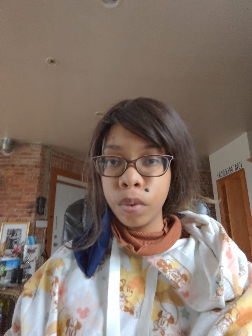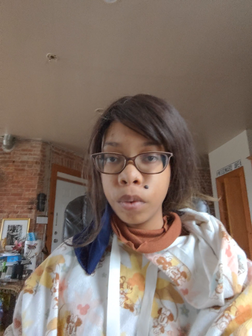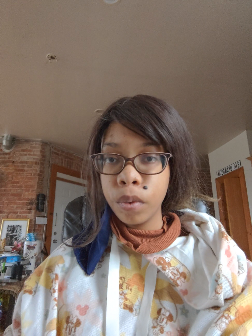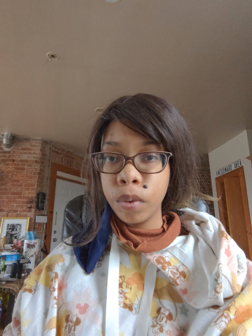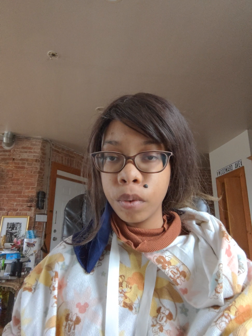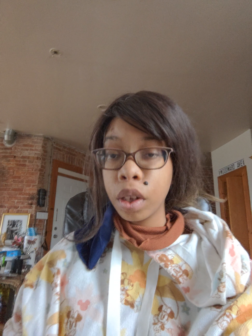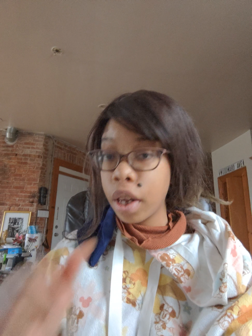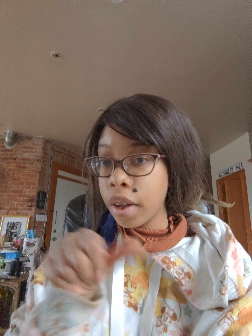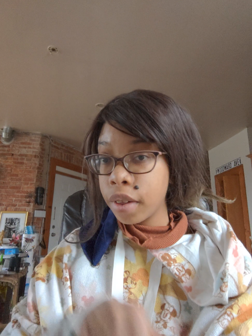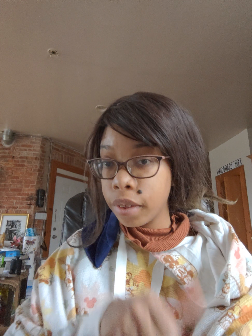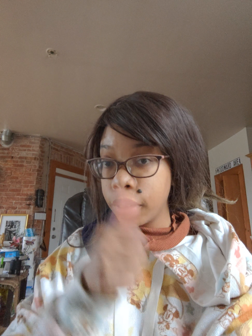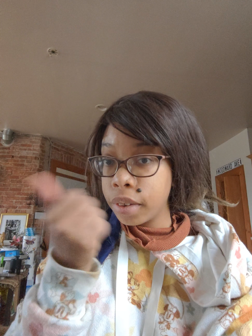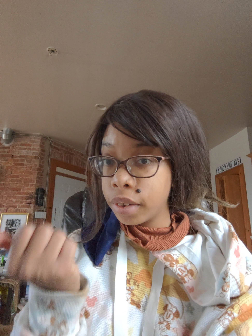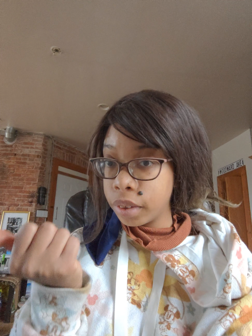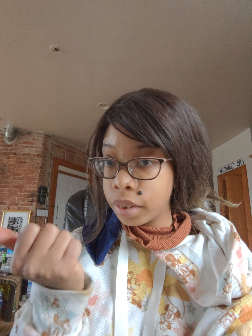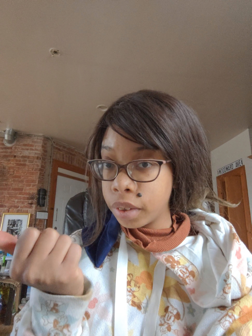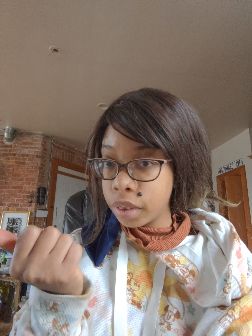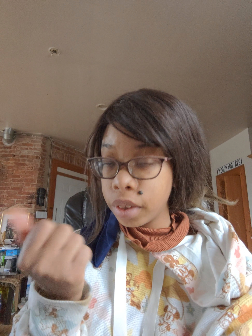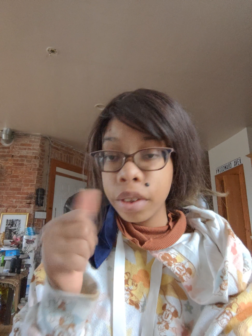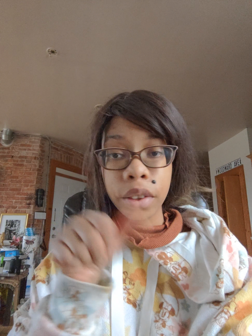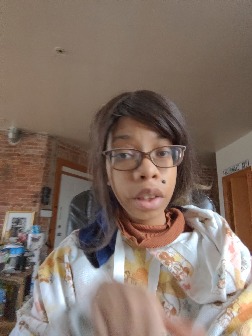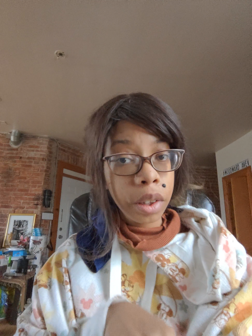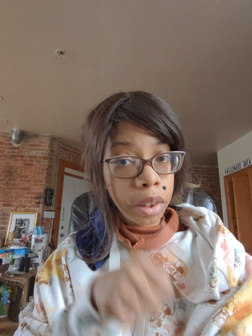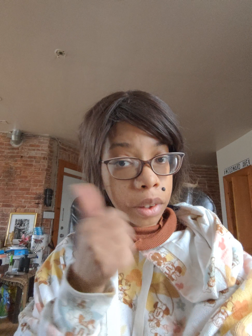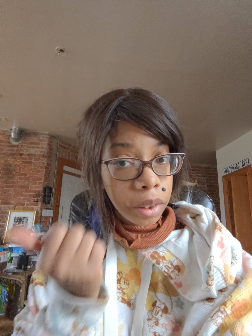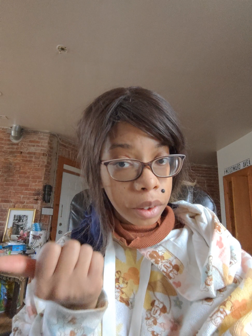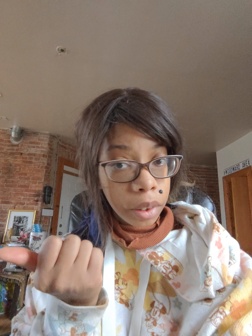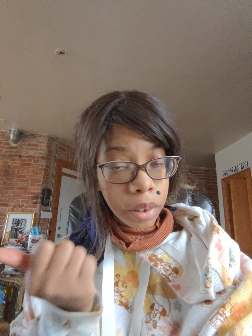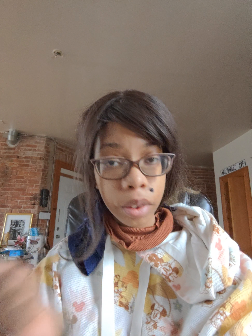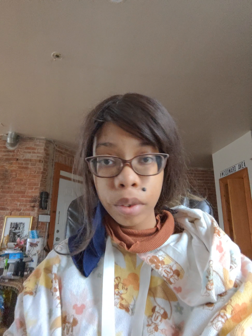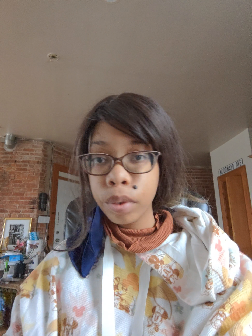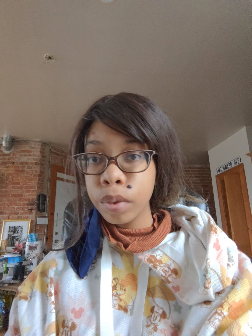another